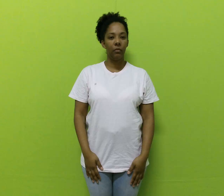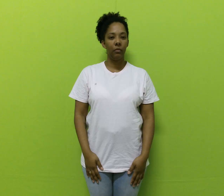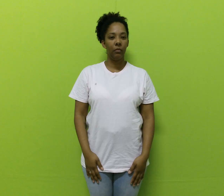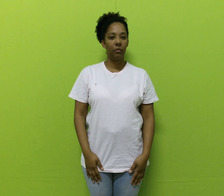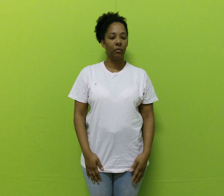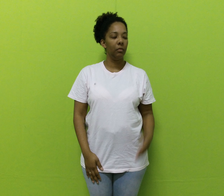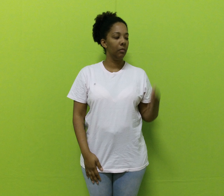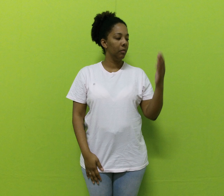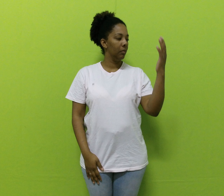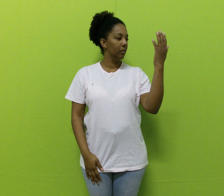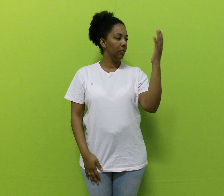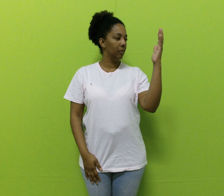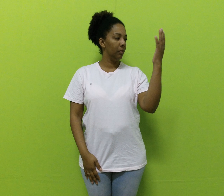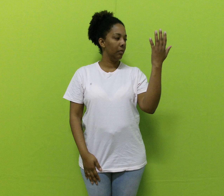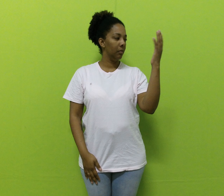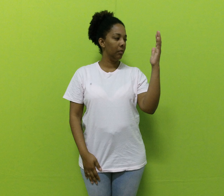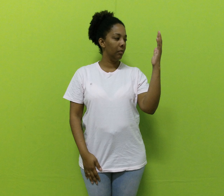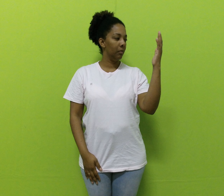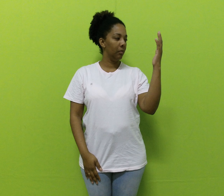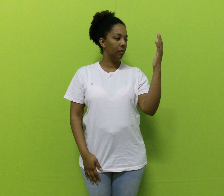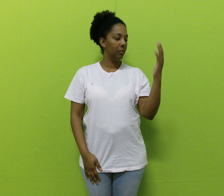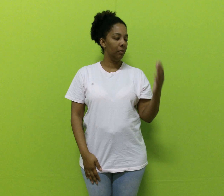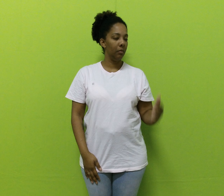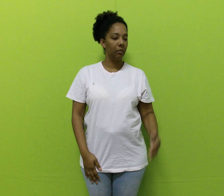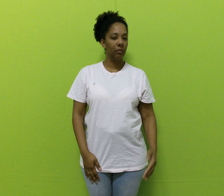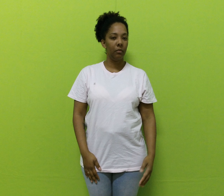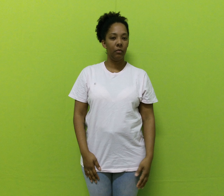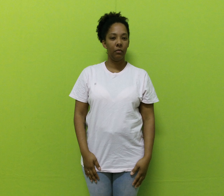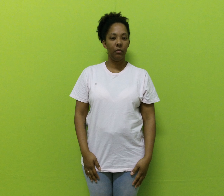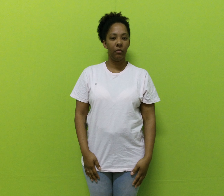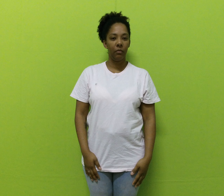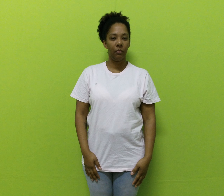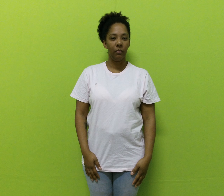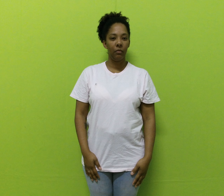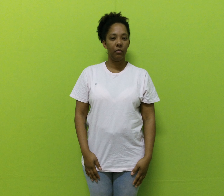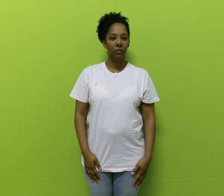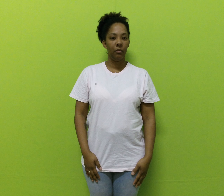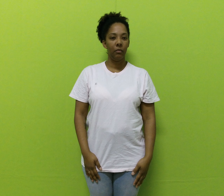espelho